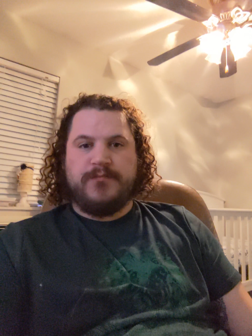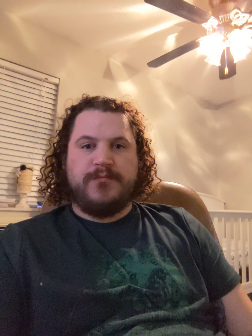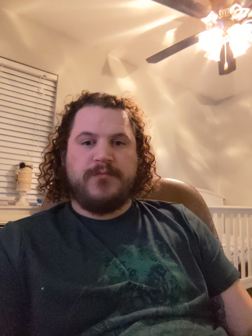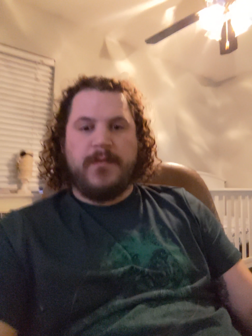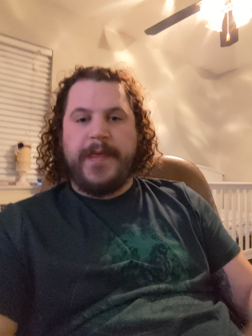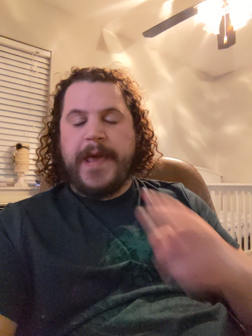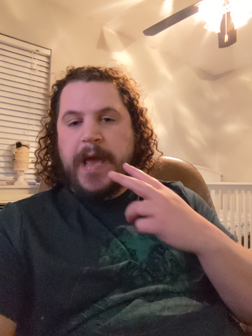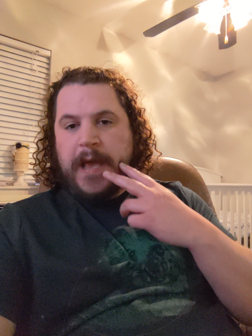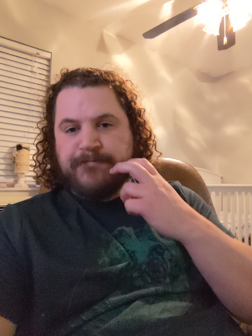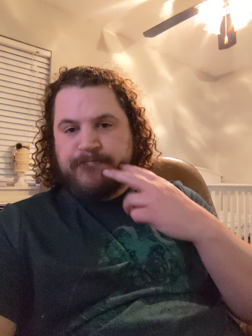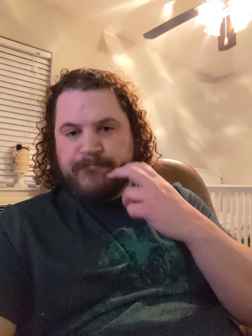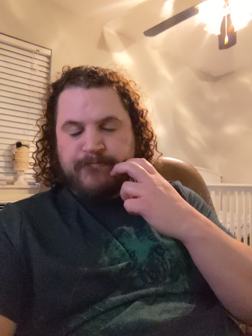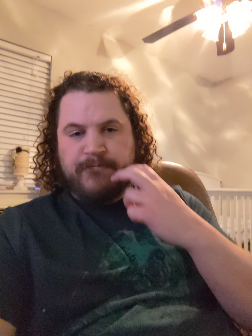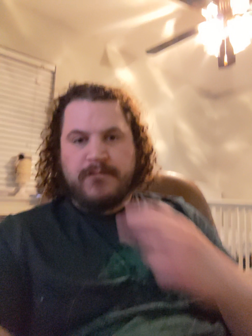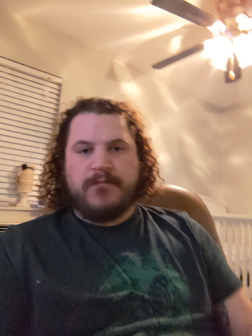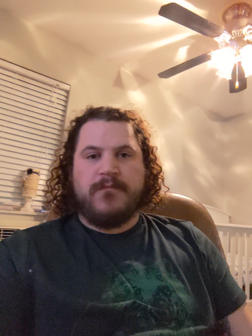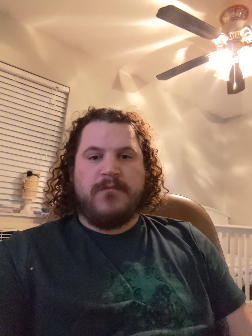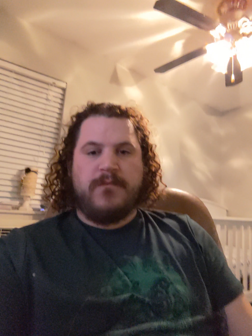gum